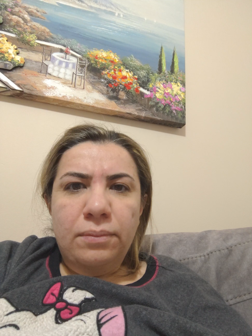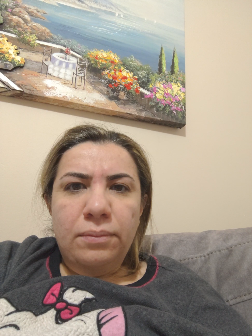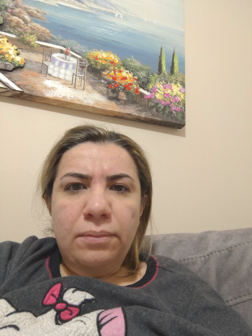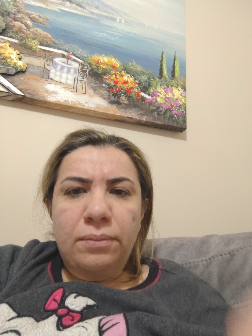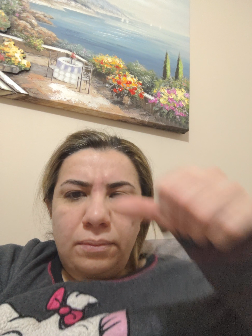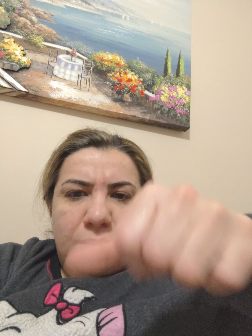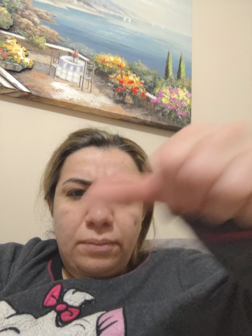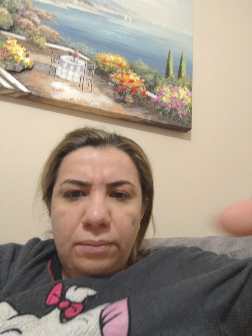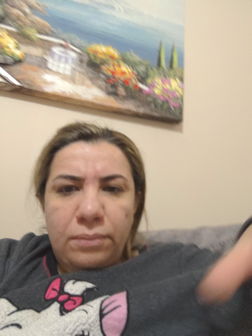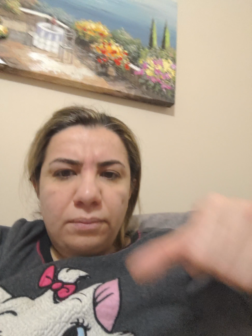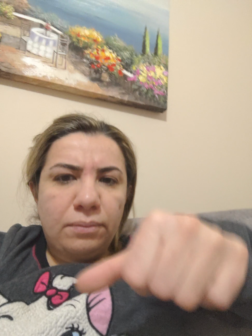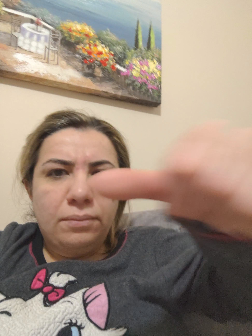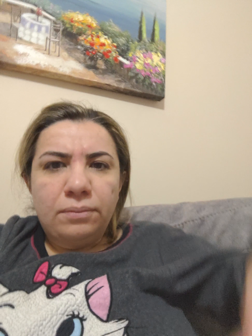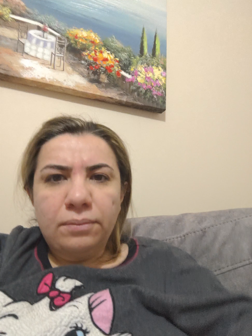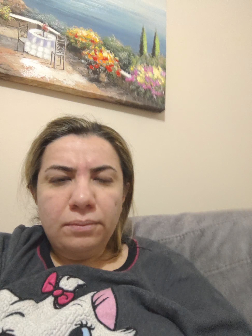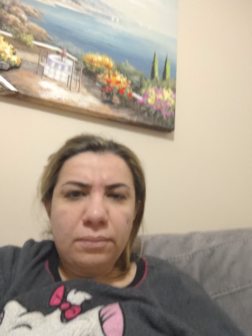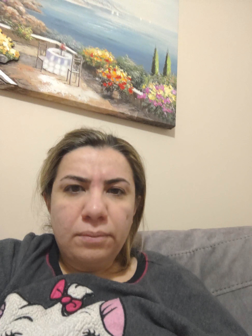puzzle